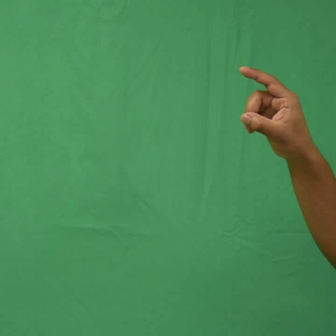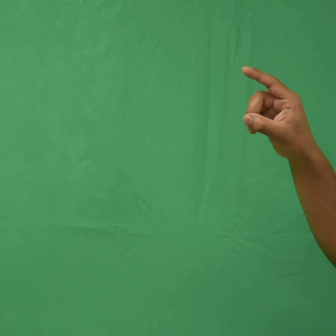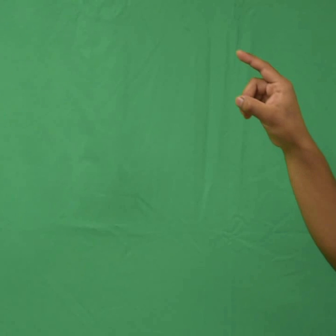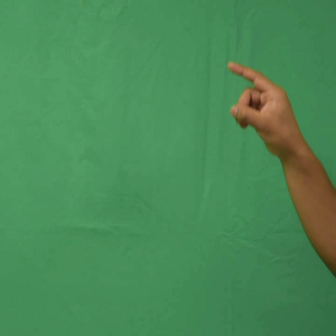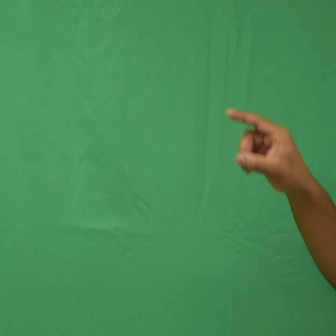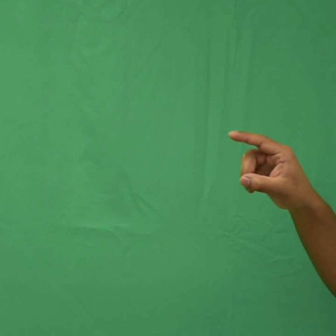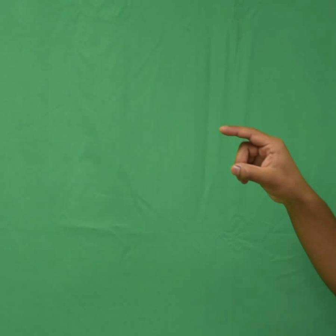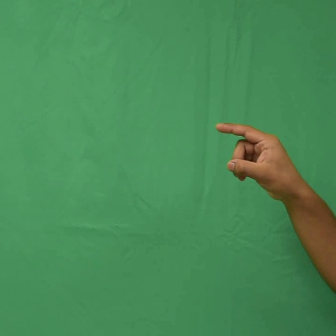Z